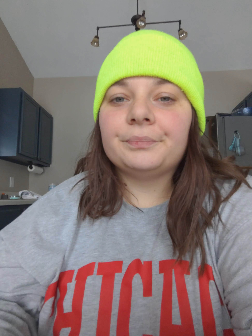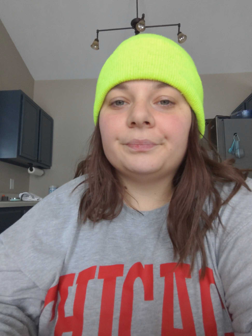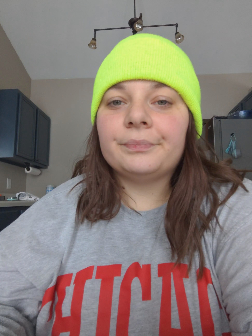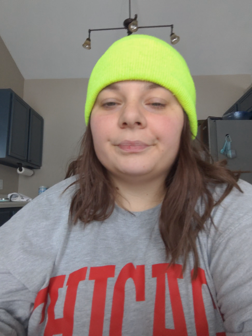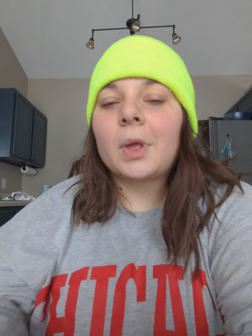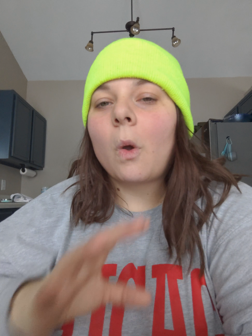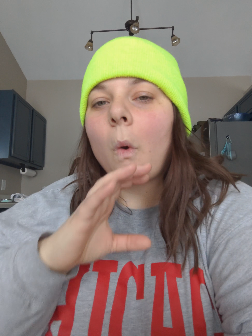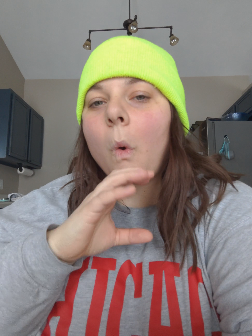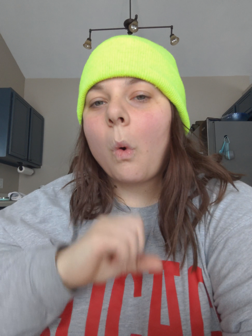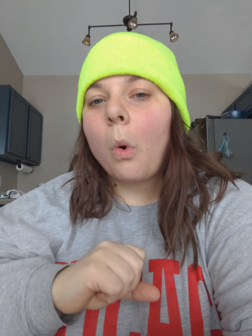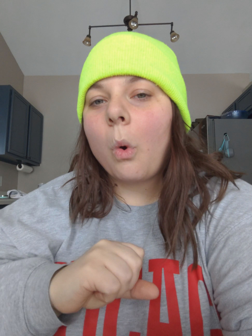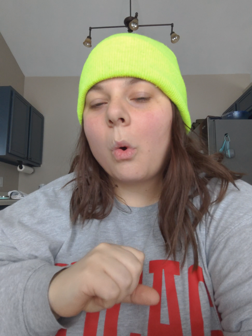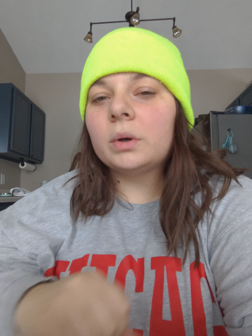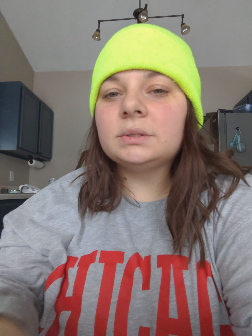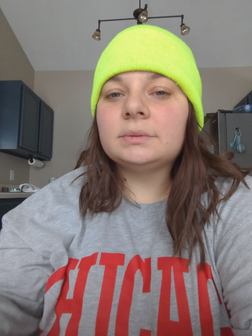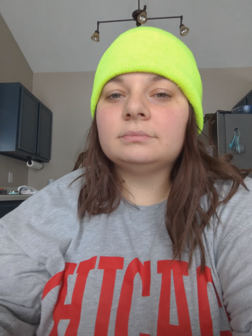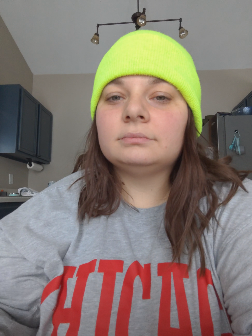old